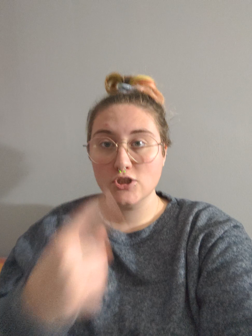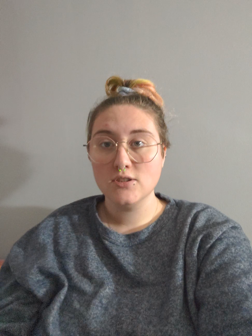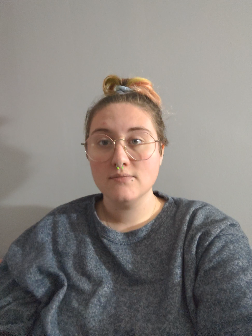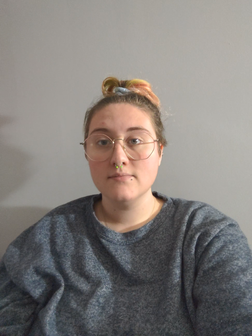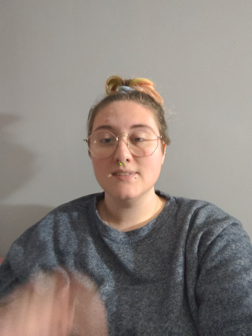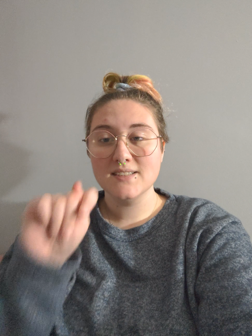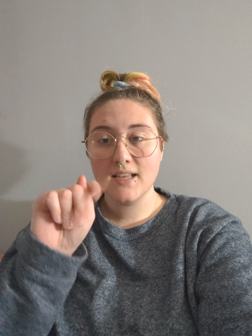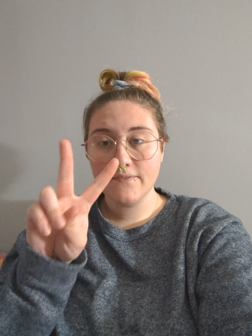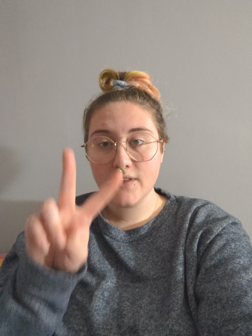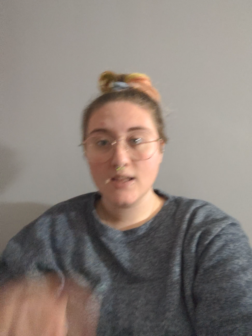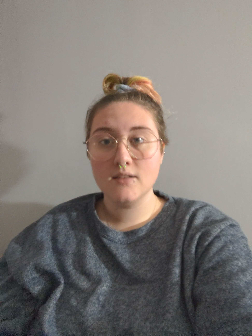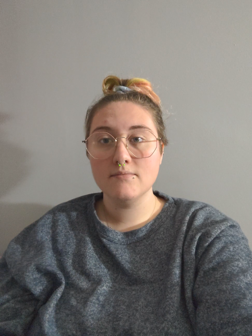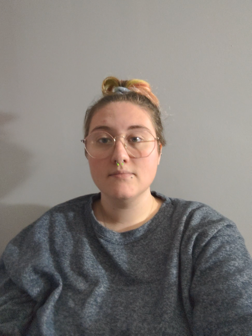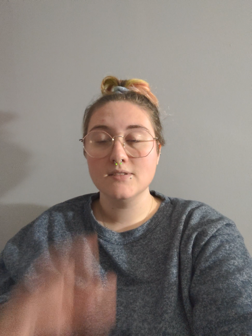TV